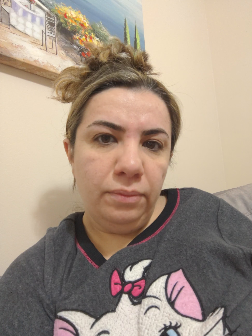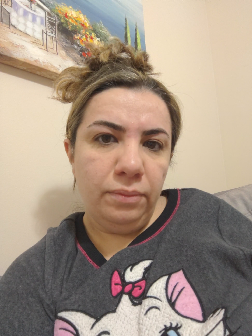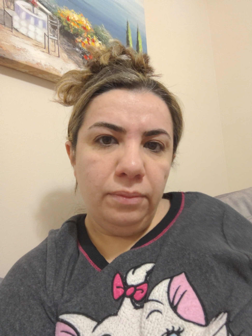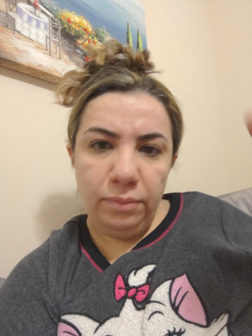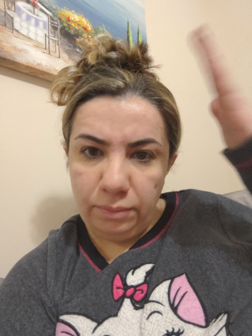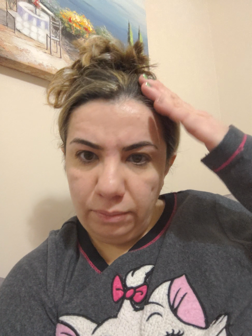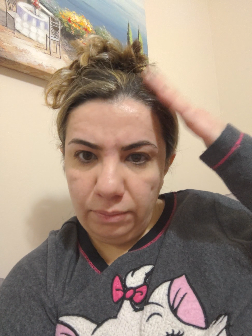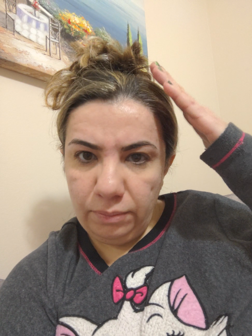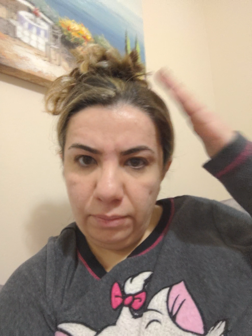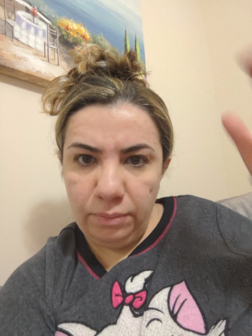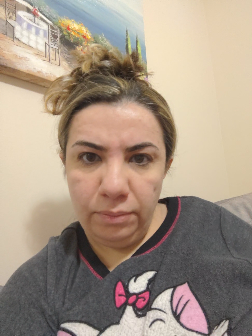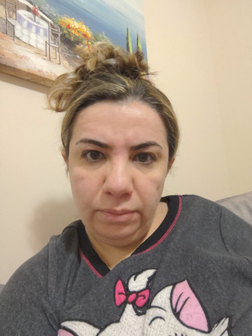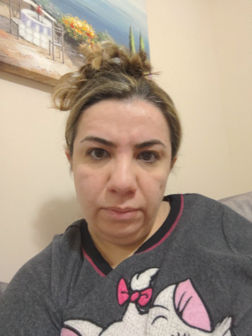hat